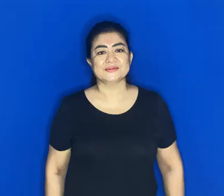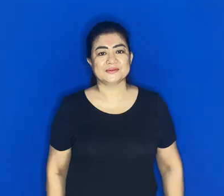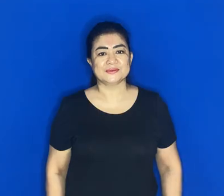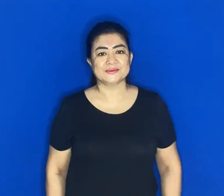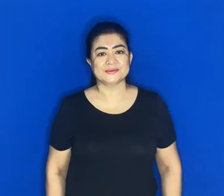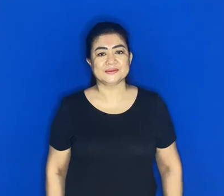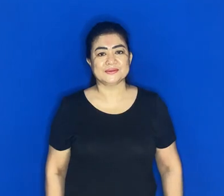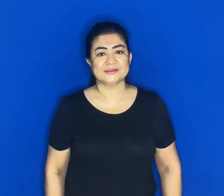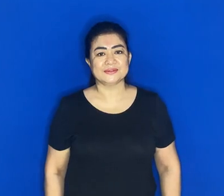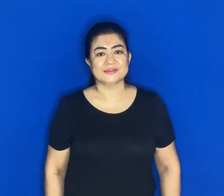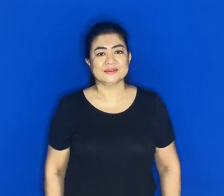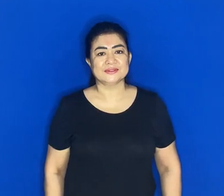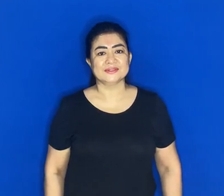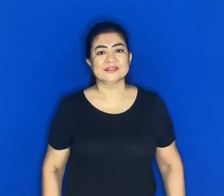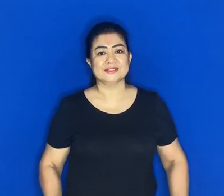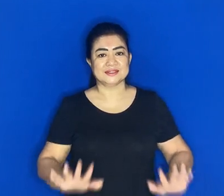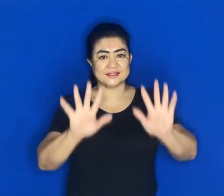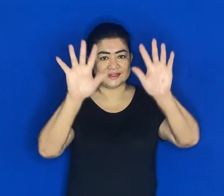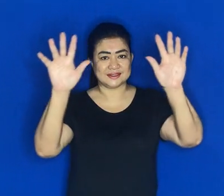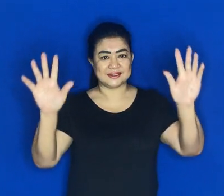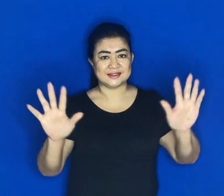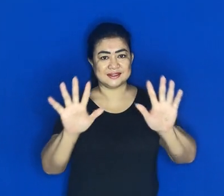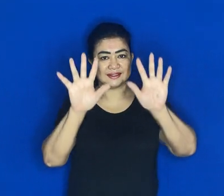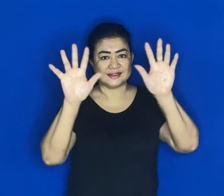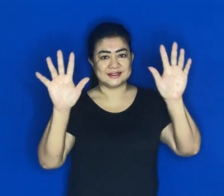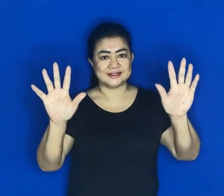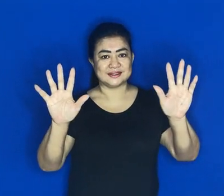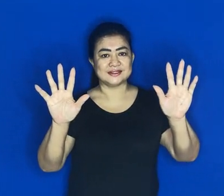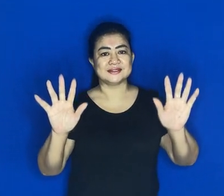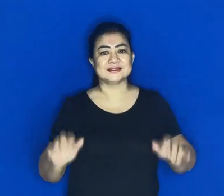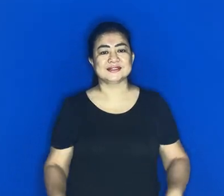sunday